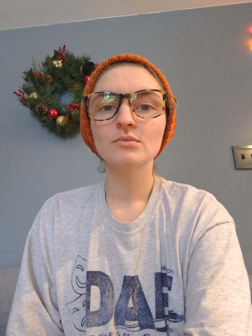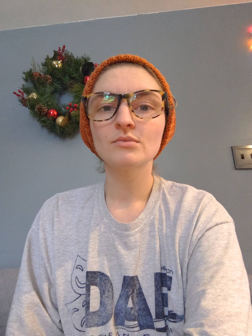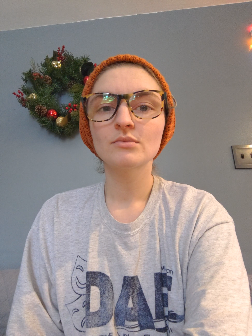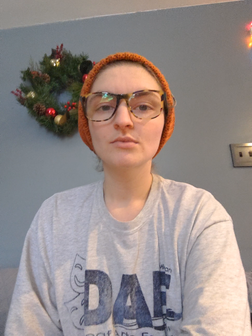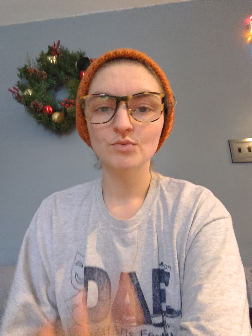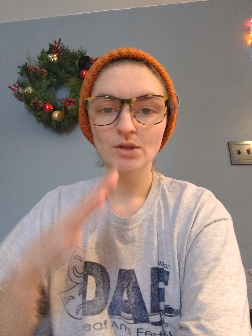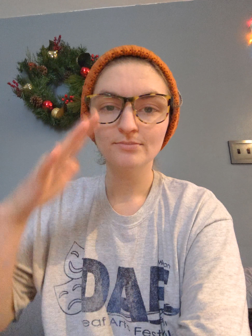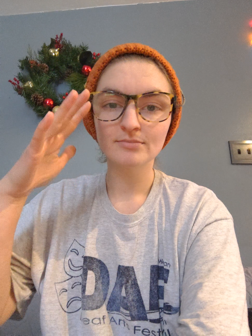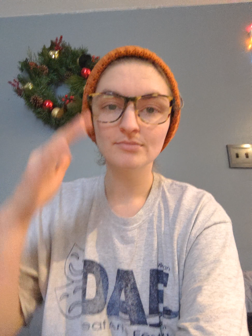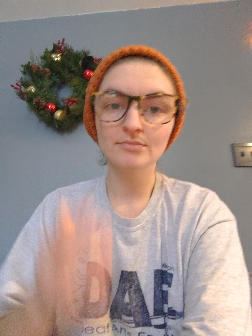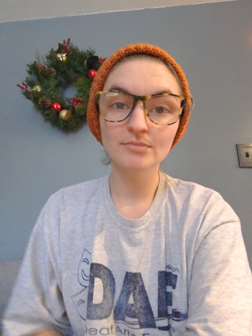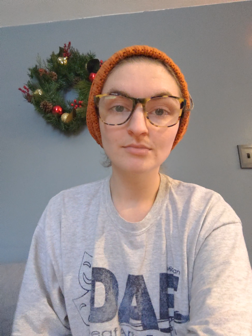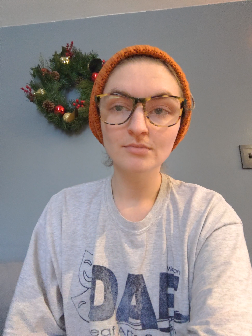helicopter